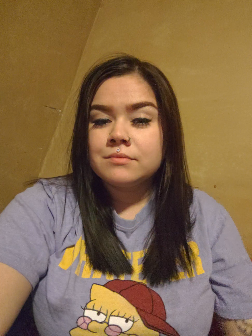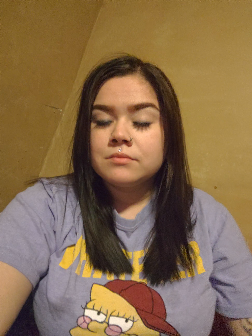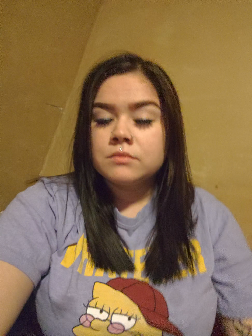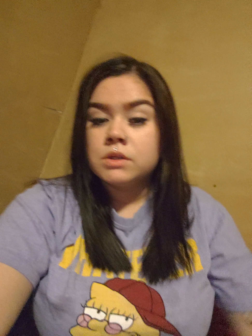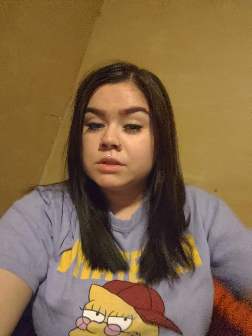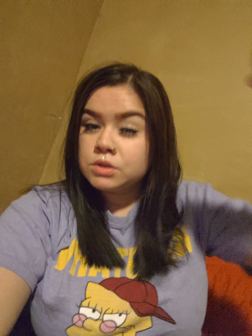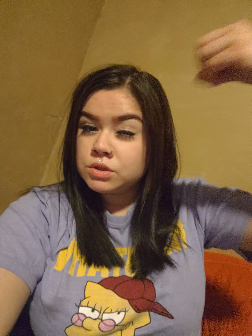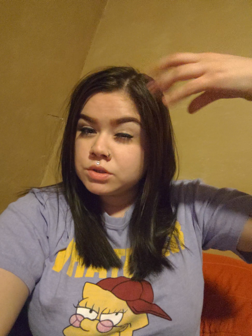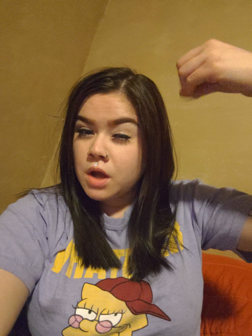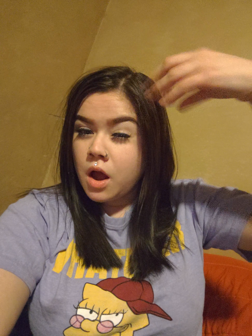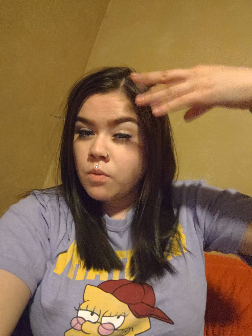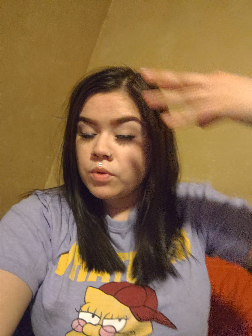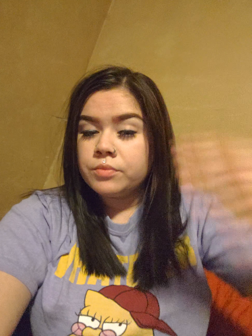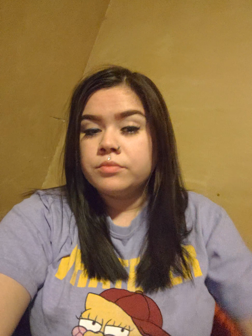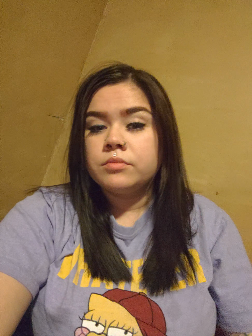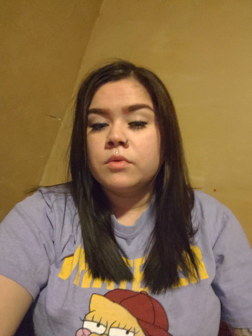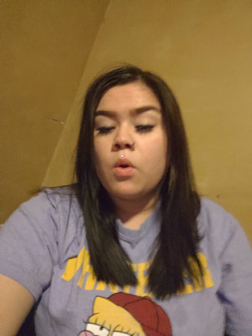shower